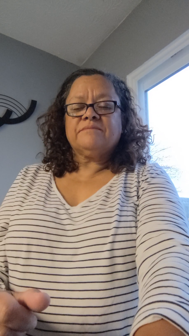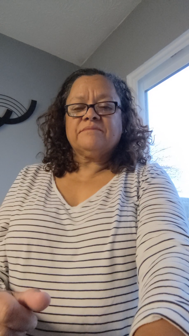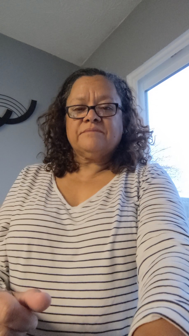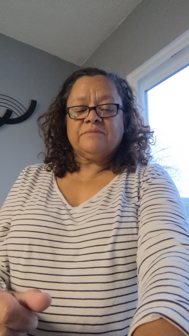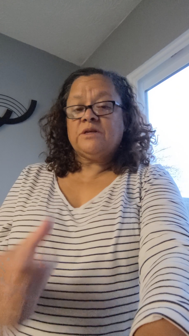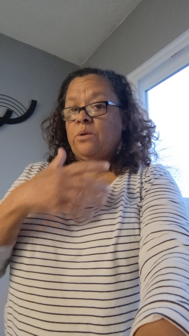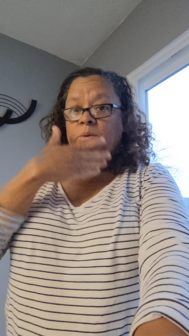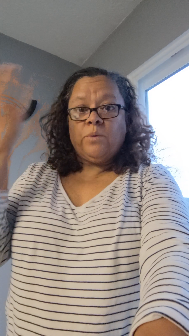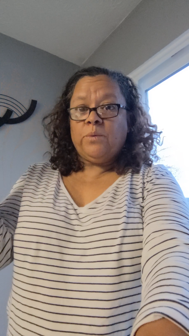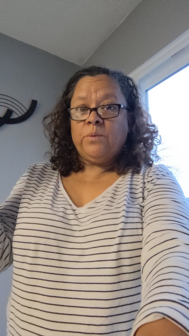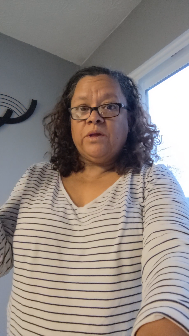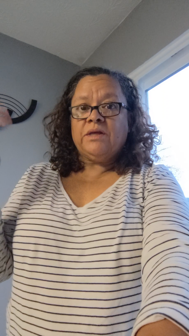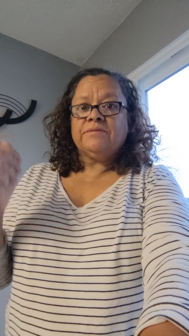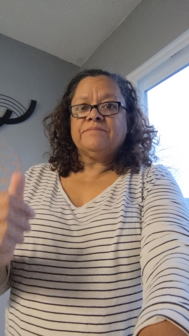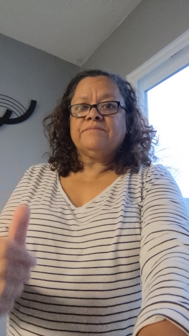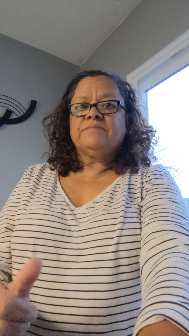all gone